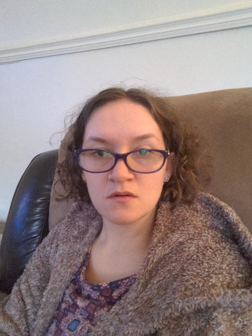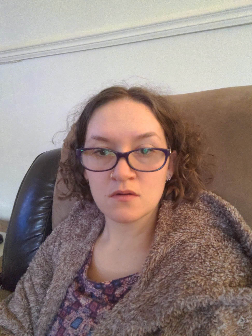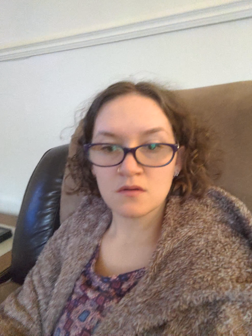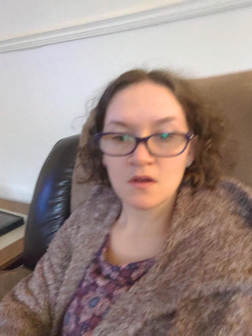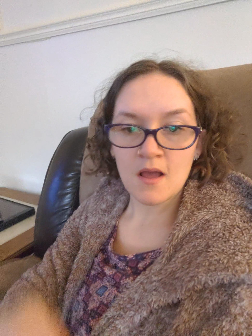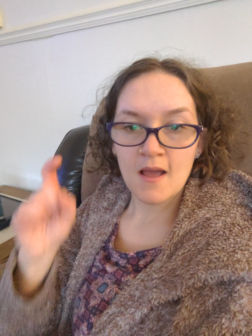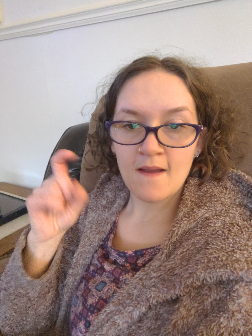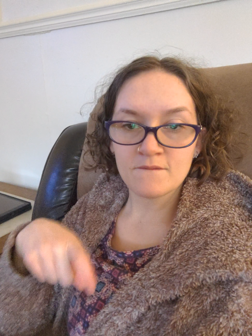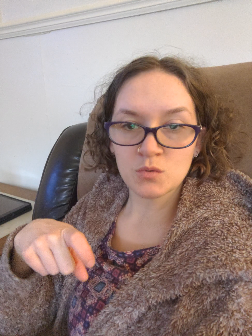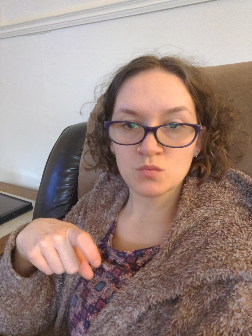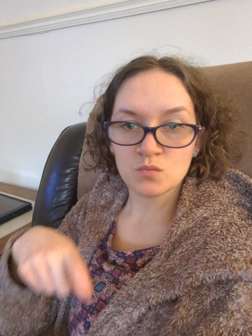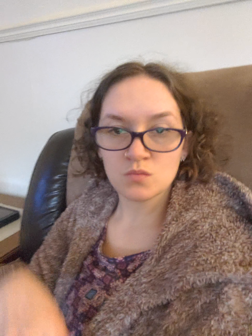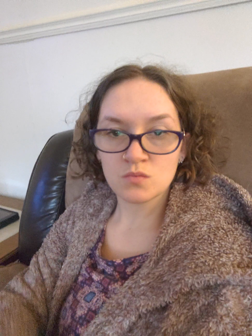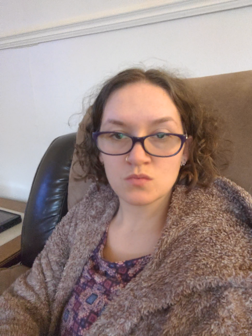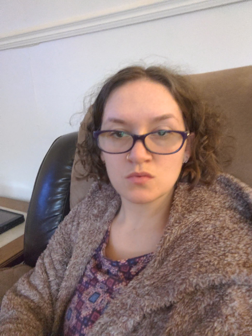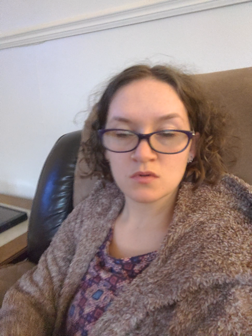have to